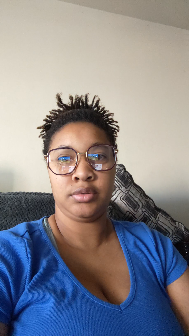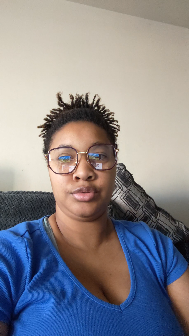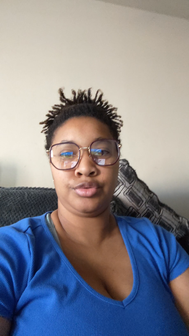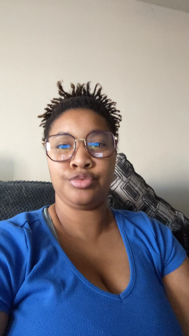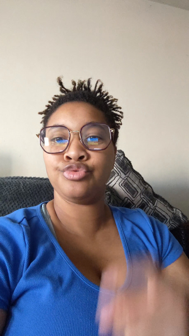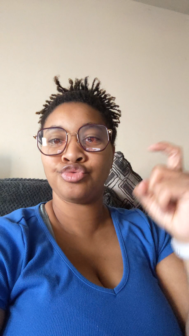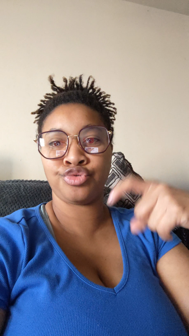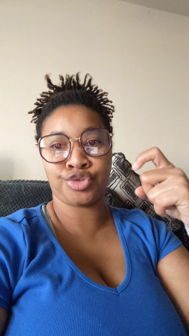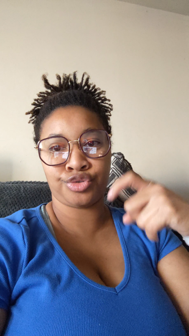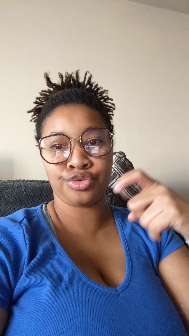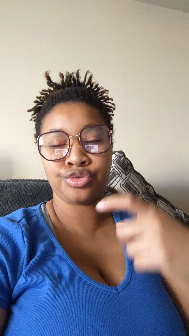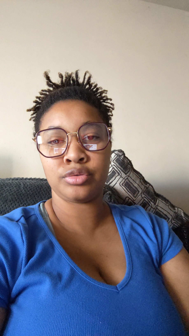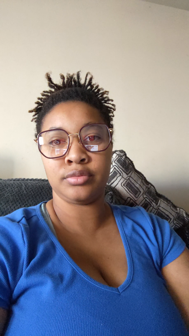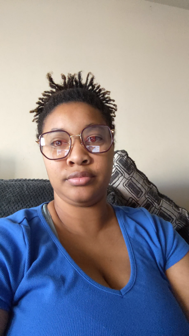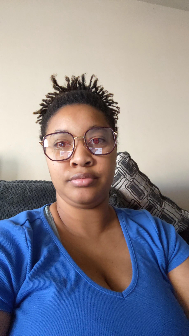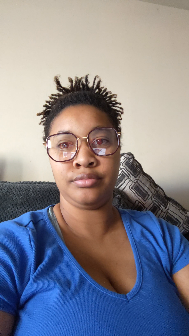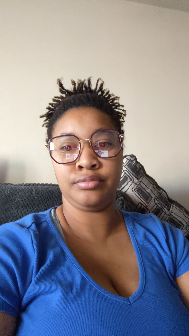should